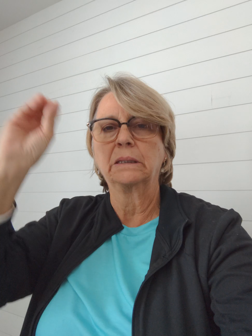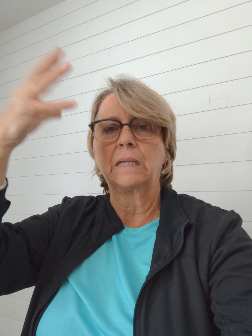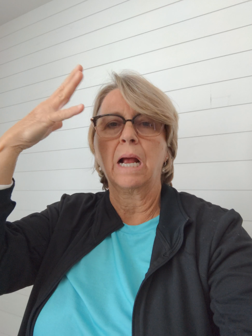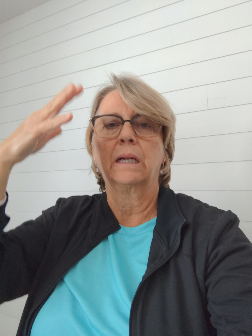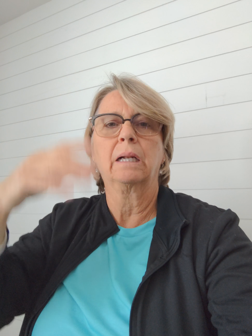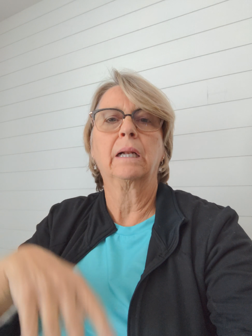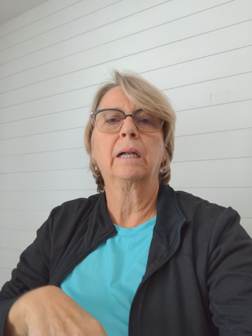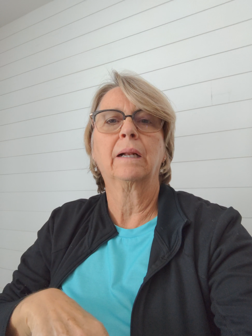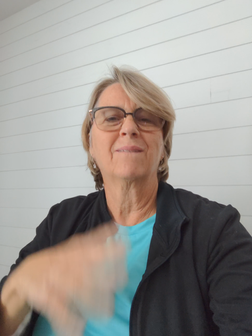sun